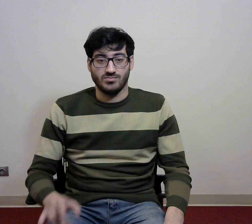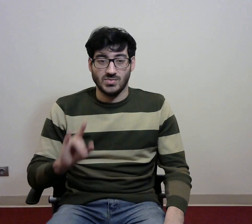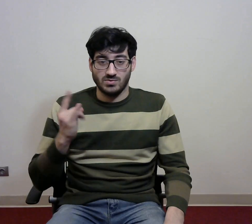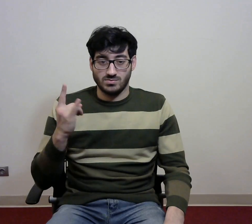uşaq